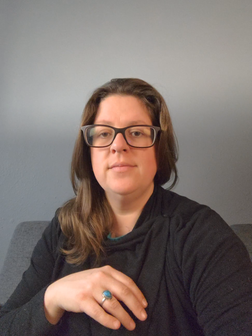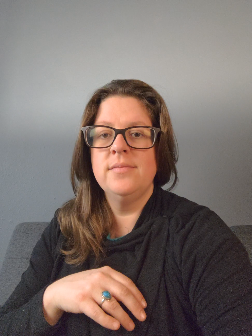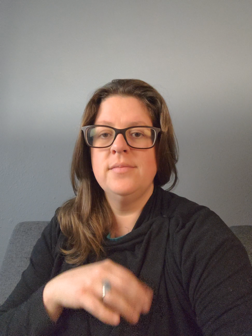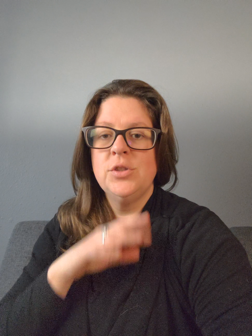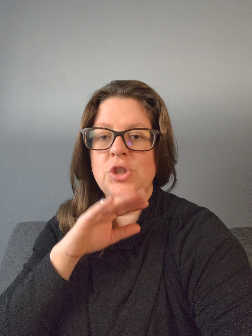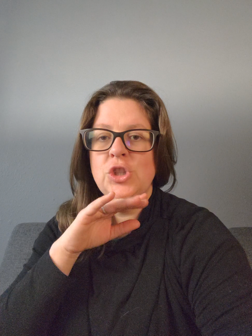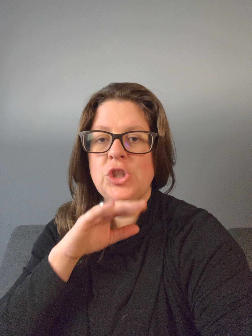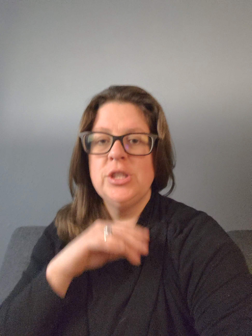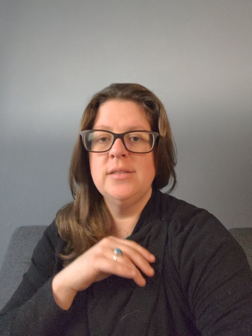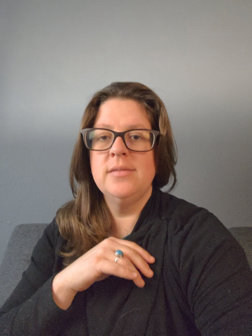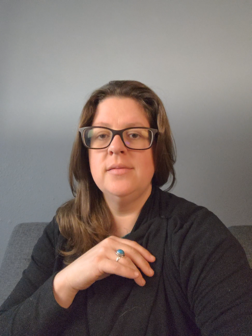dirty